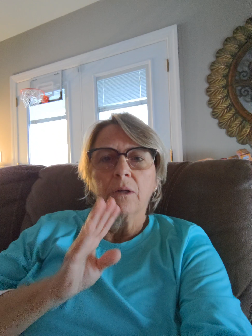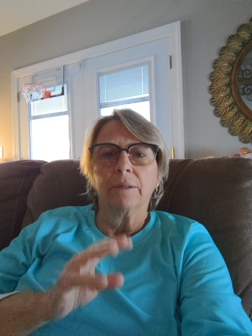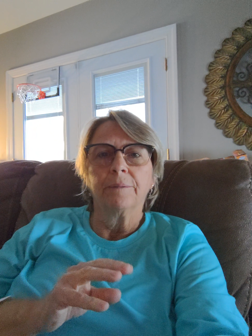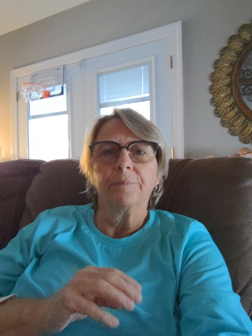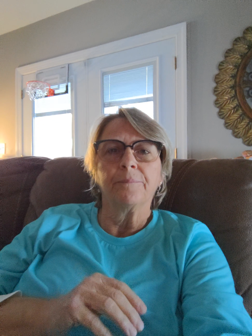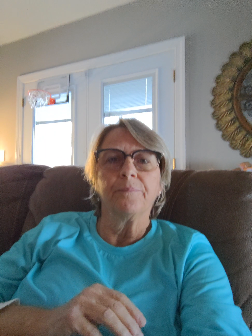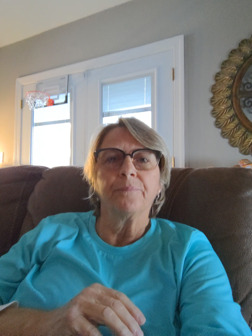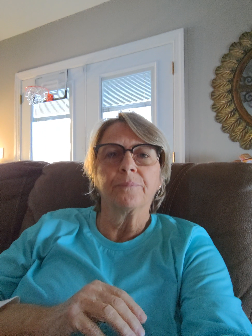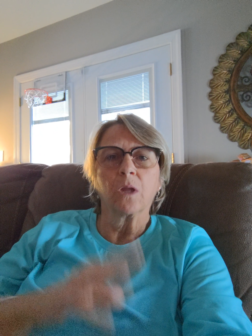talk